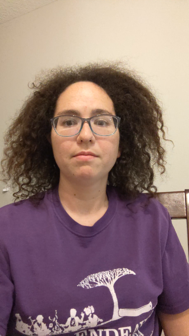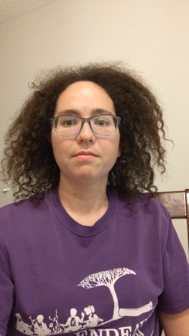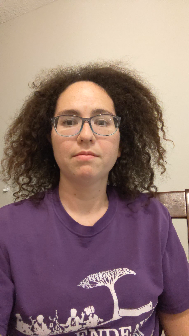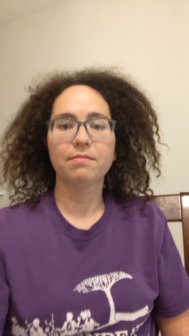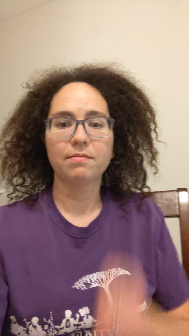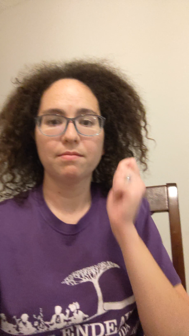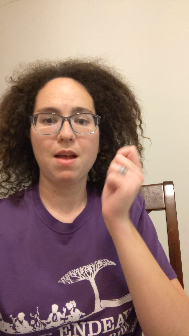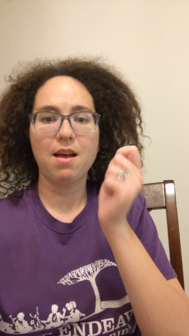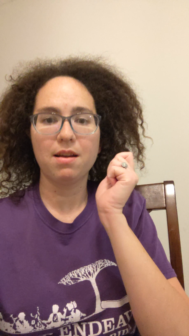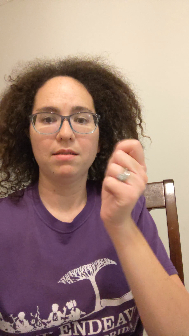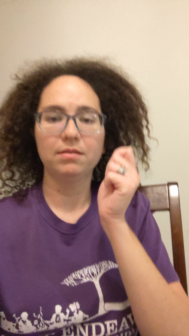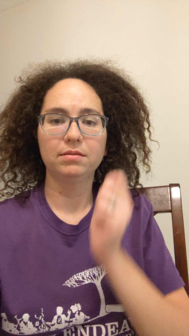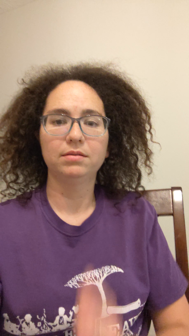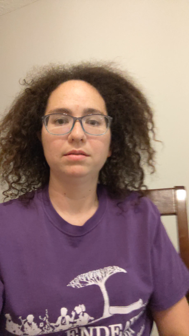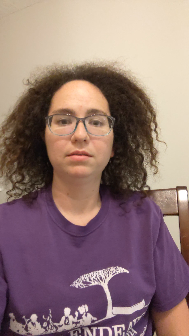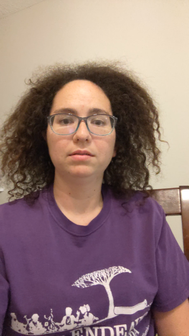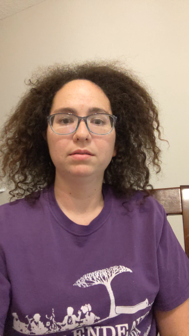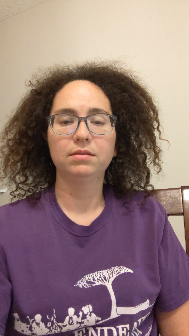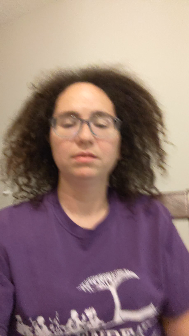bat